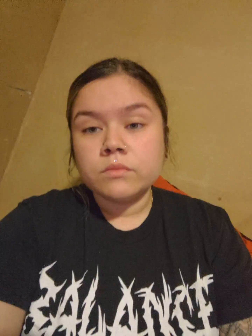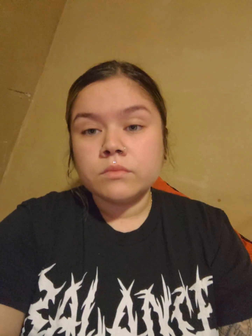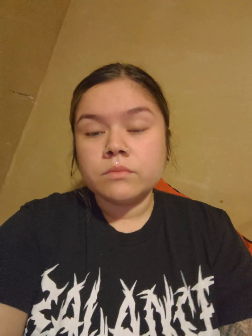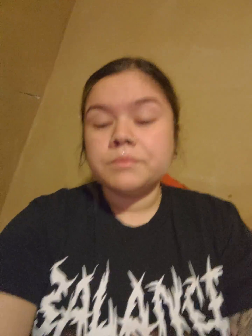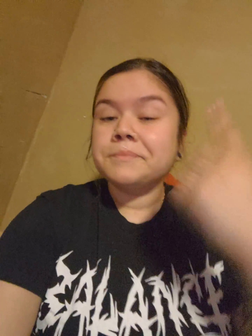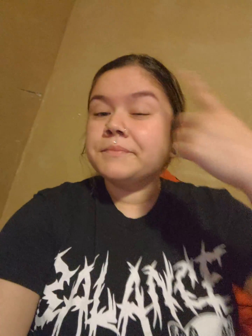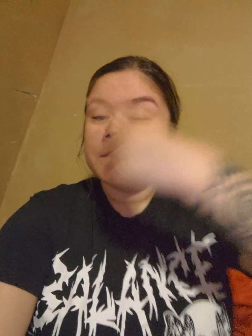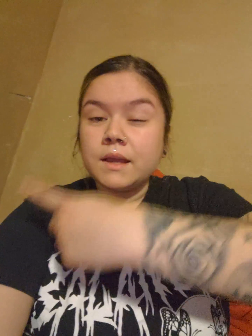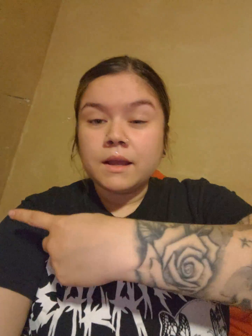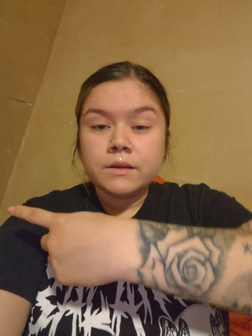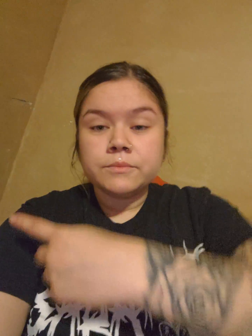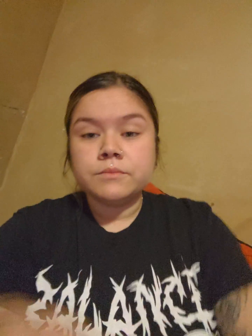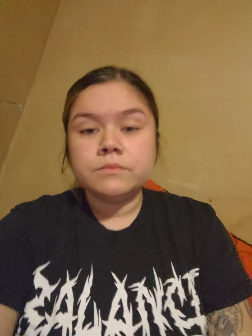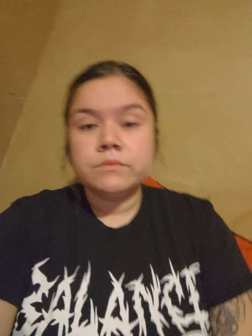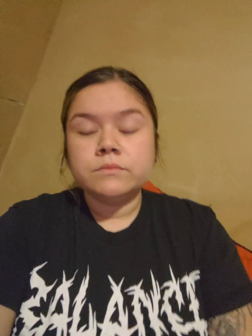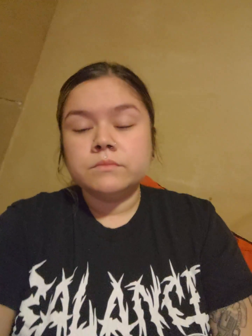day